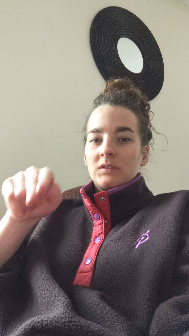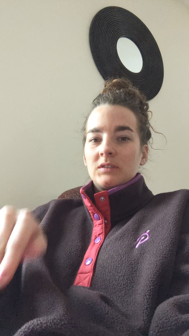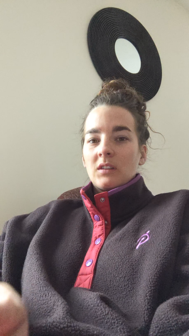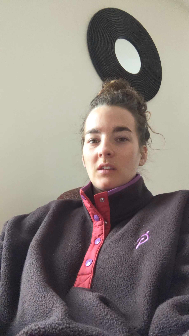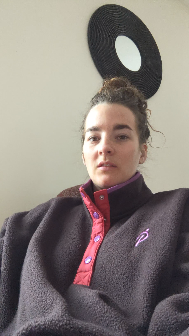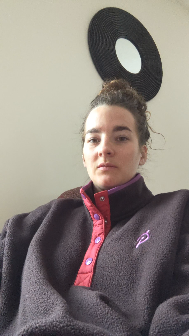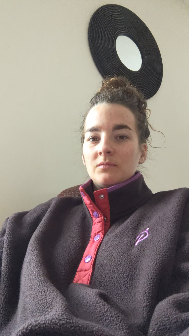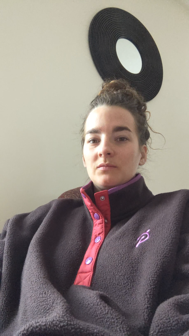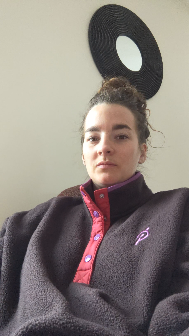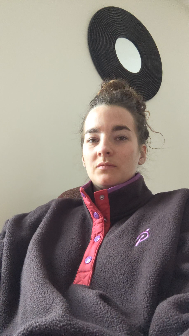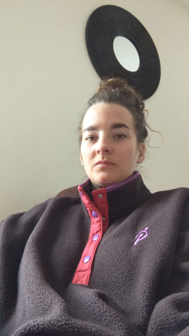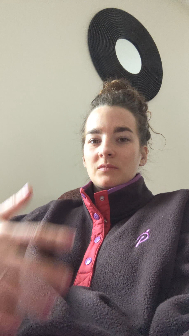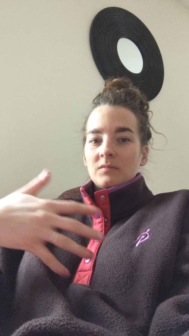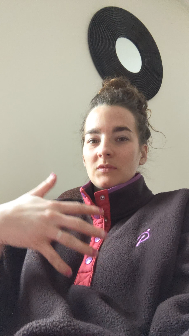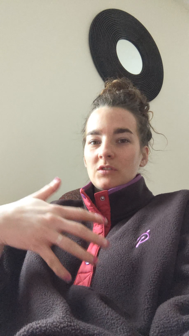scared